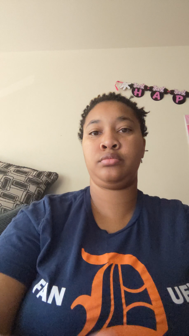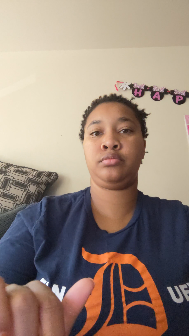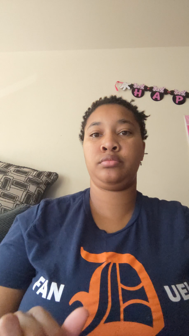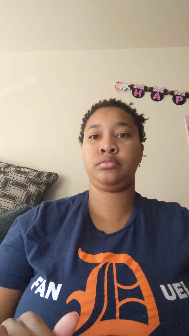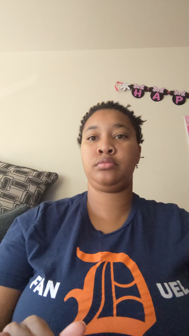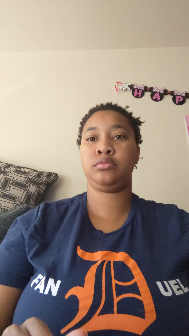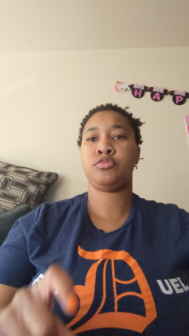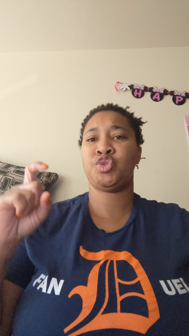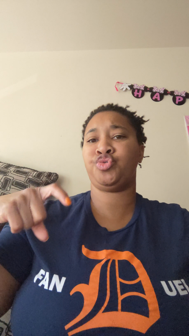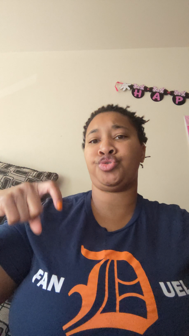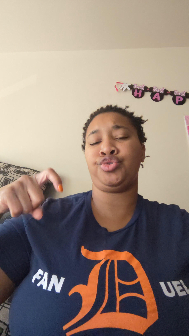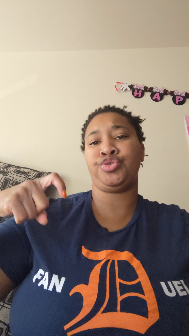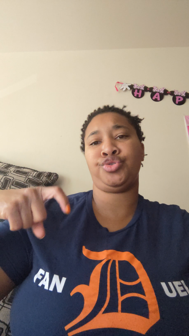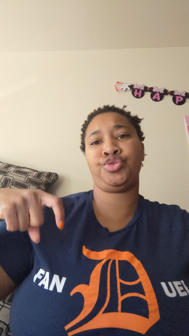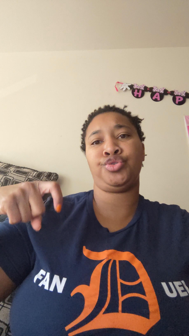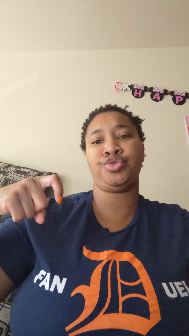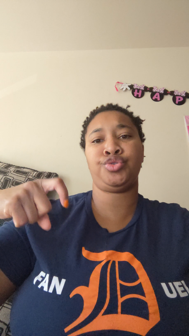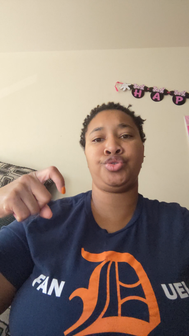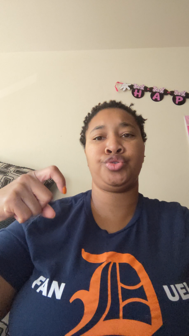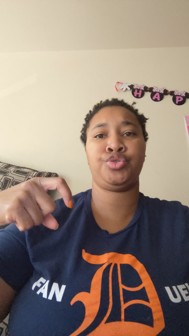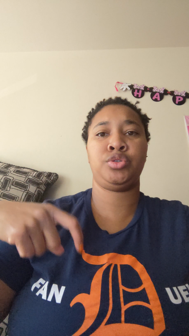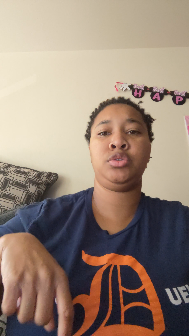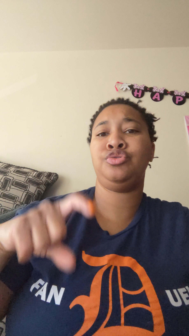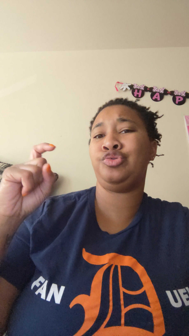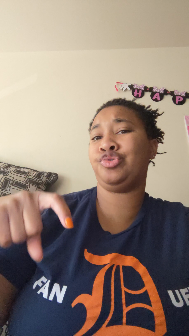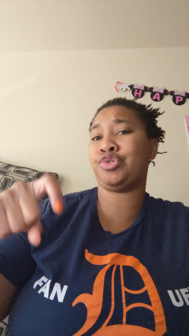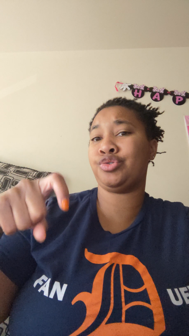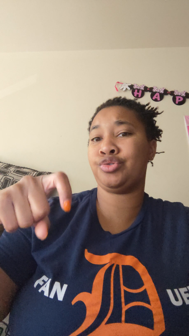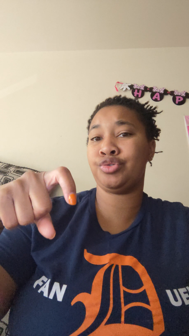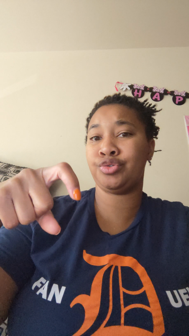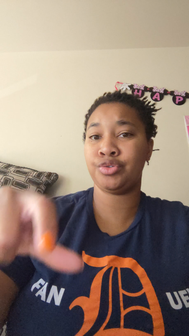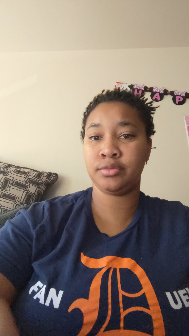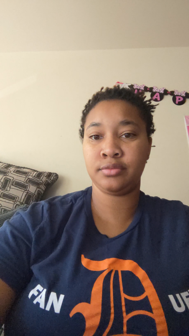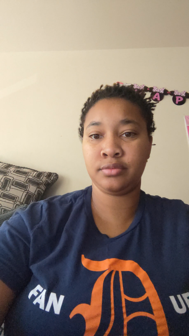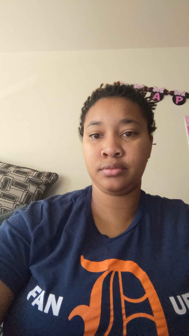should